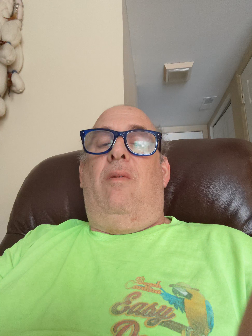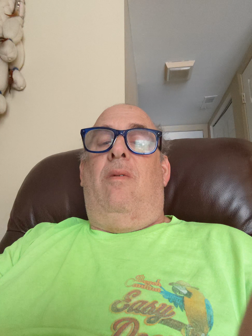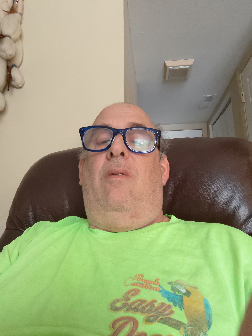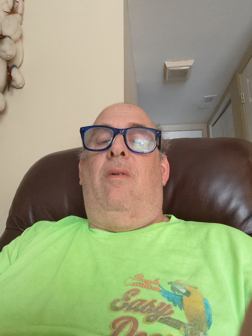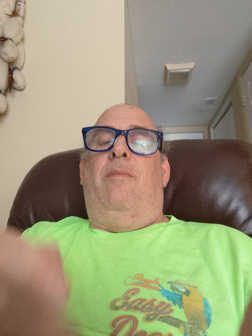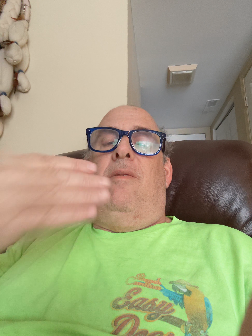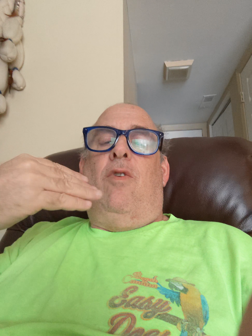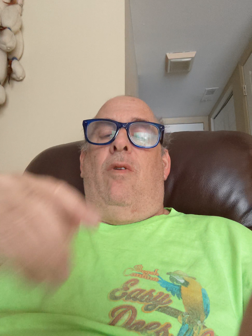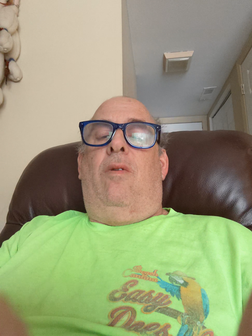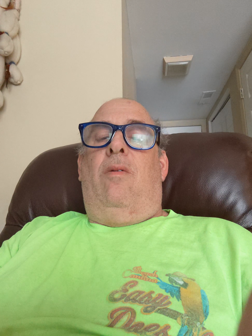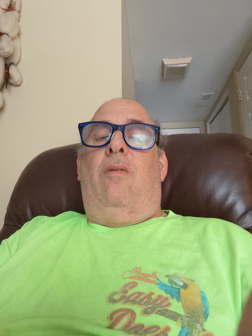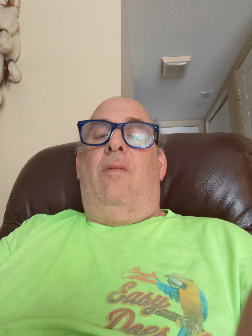before